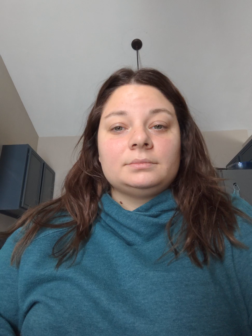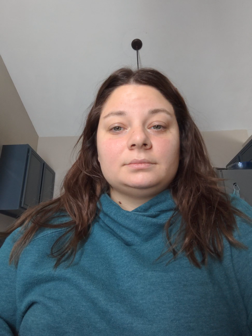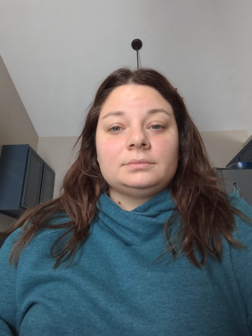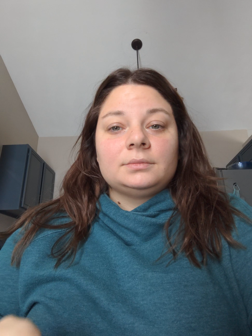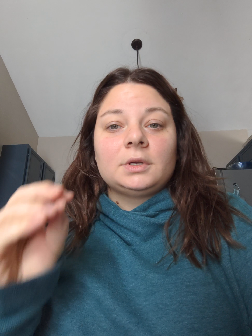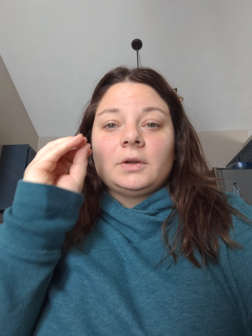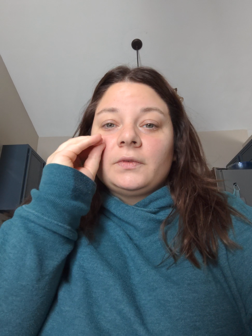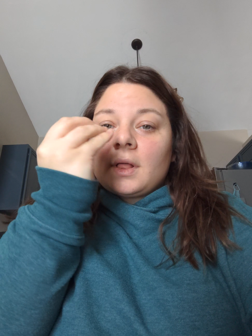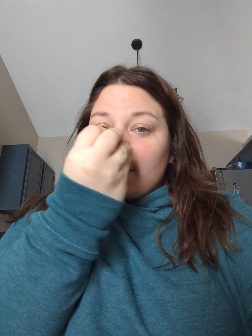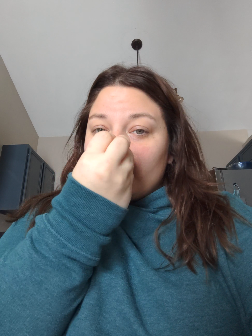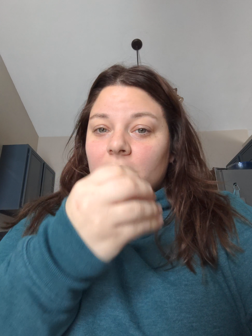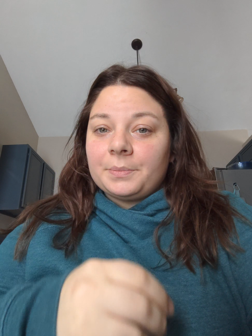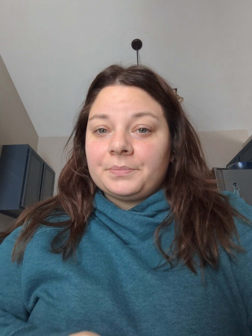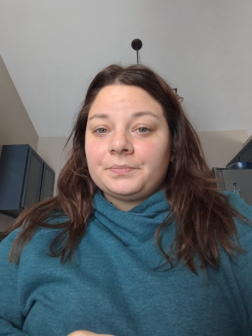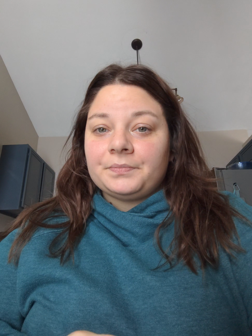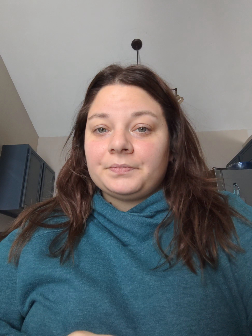flower